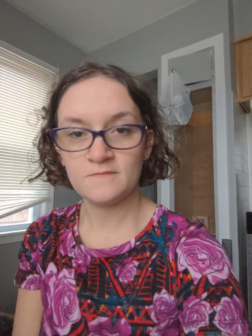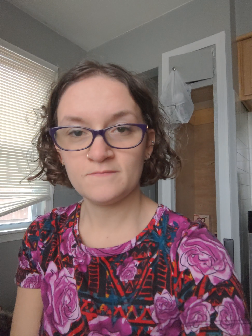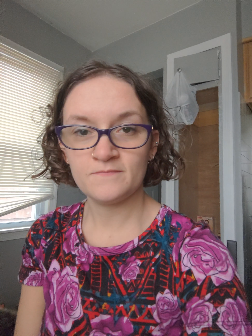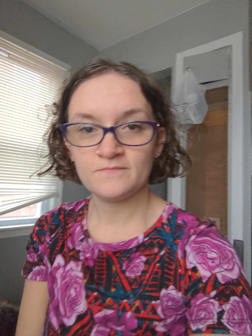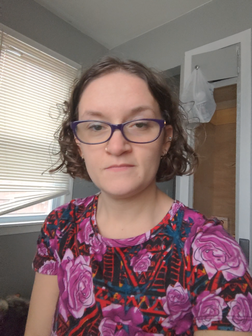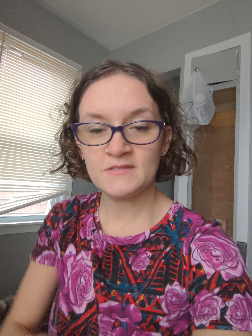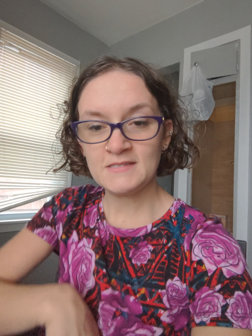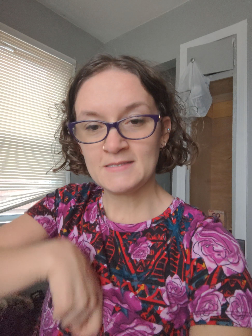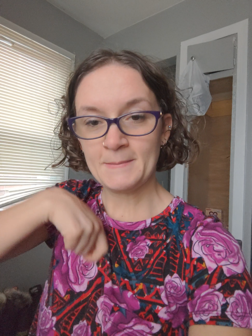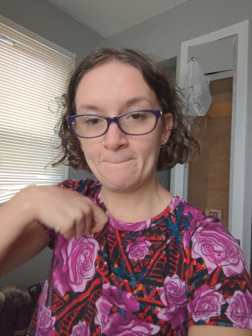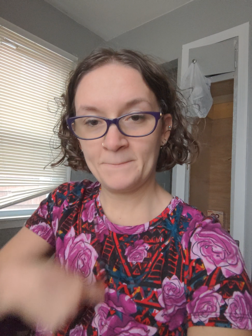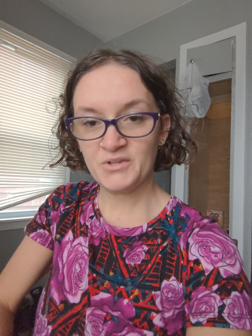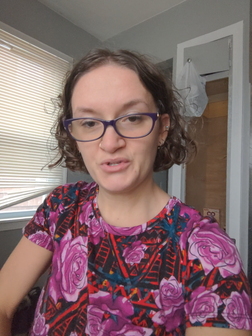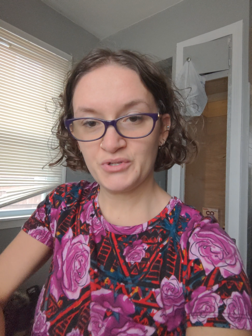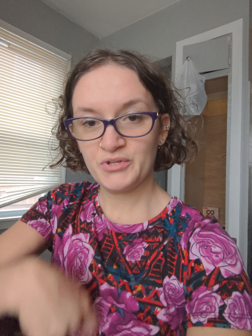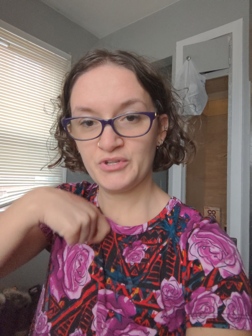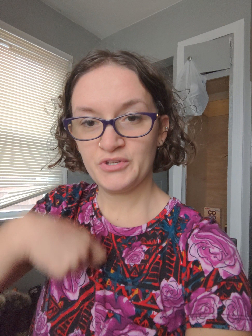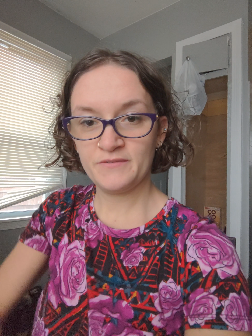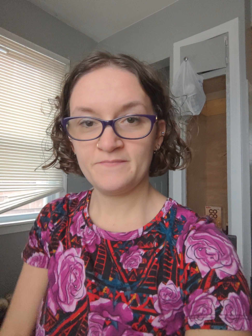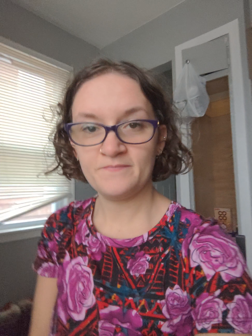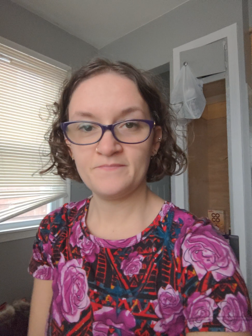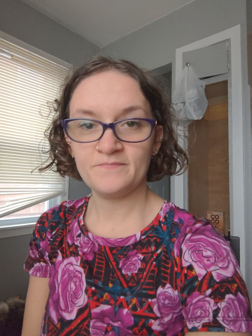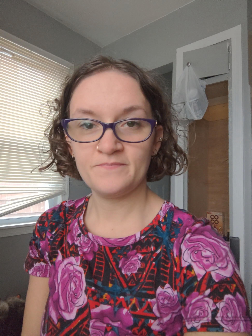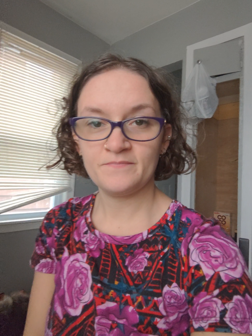zipper